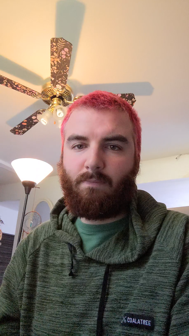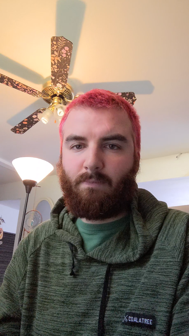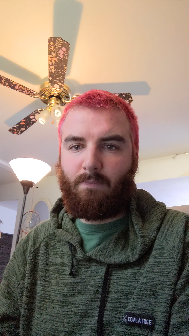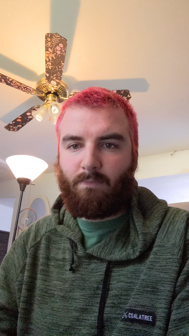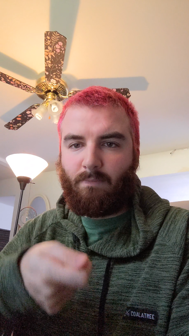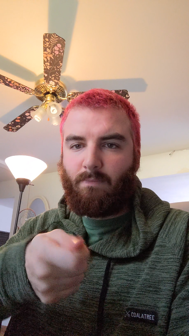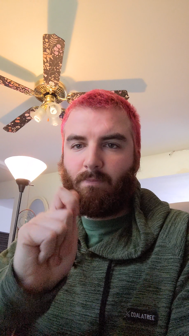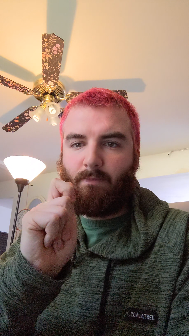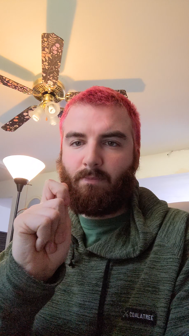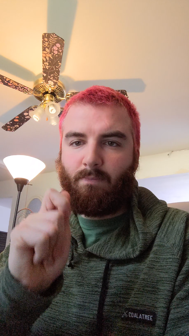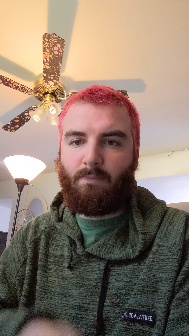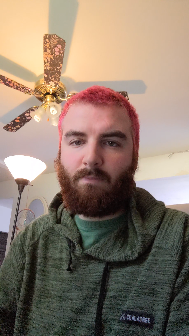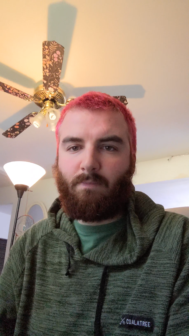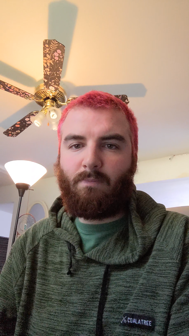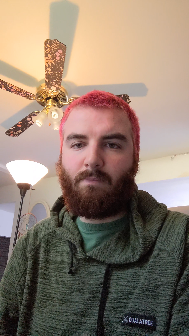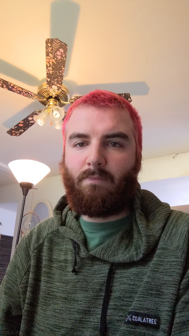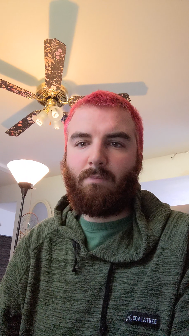shovel